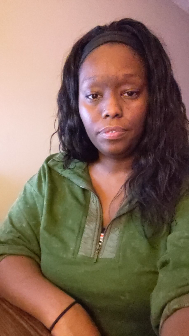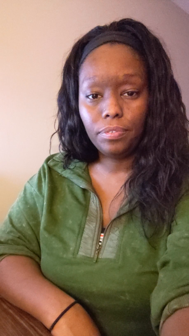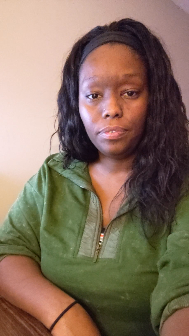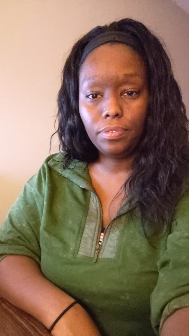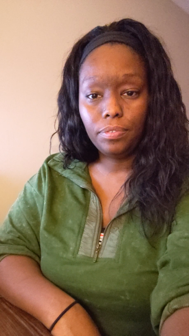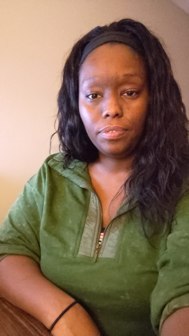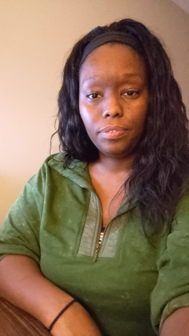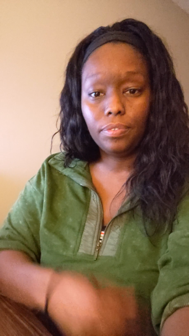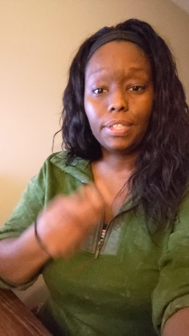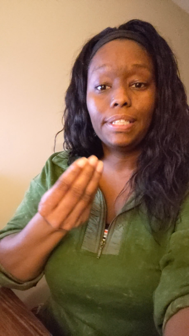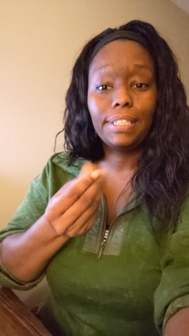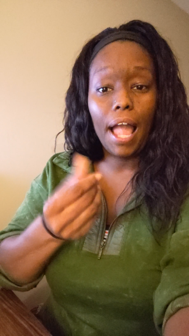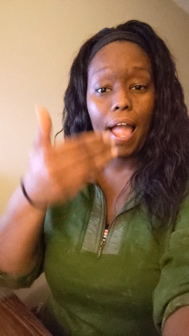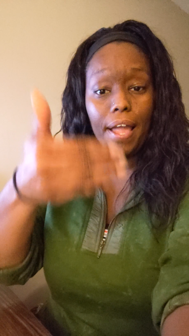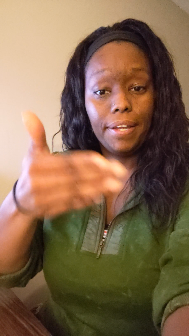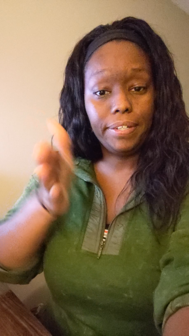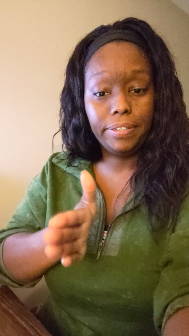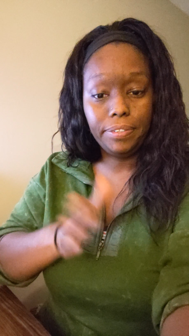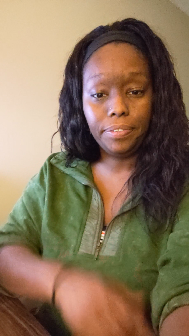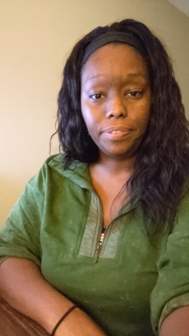sandbox